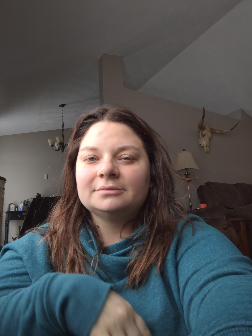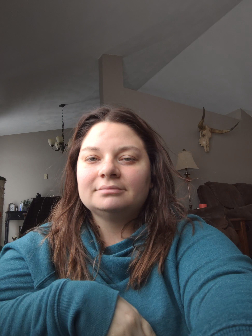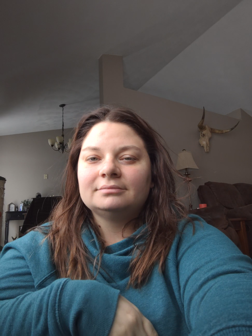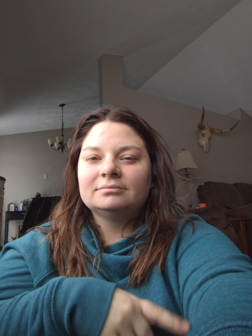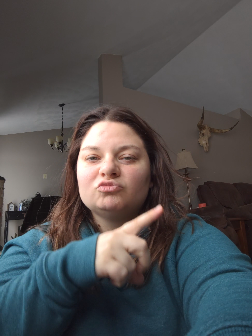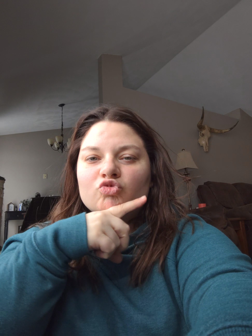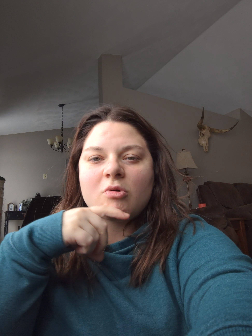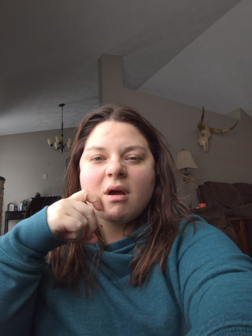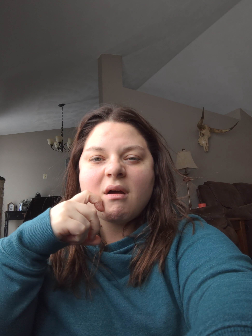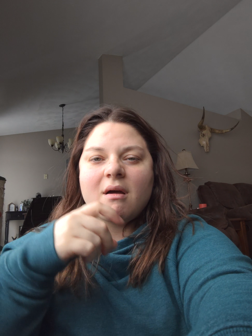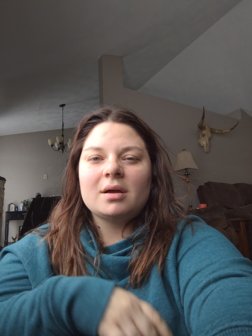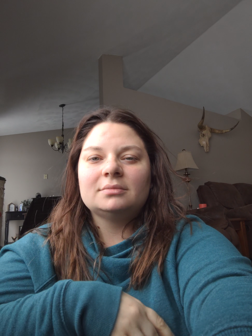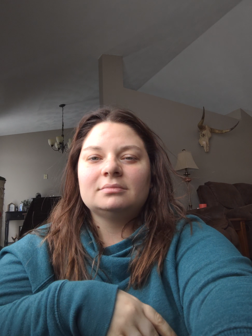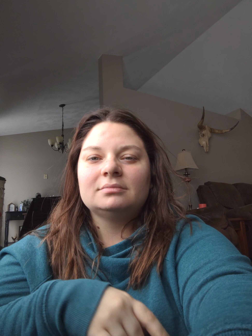dry